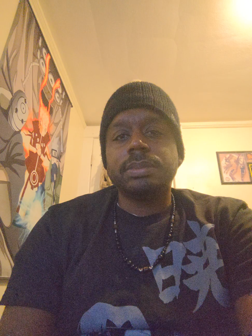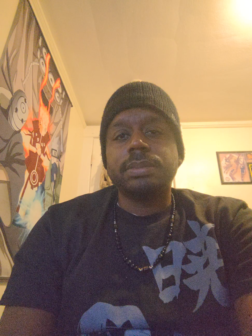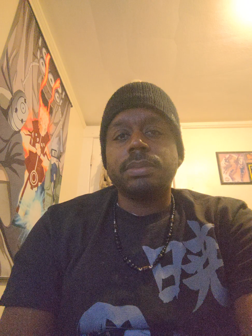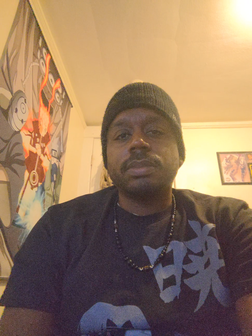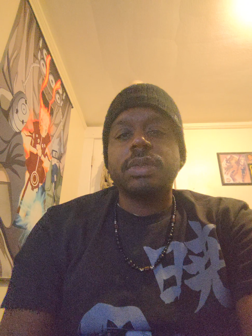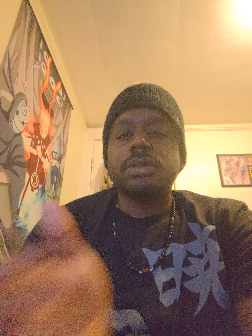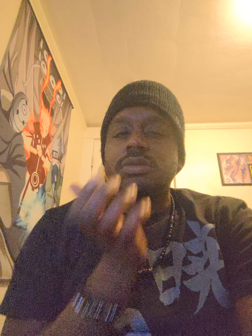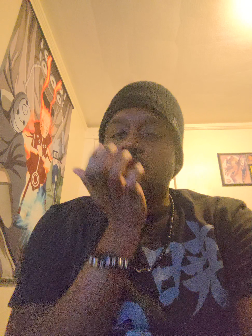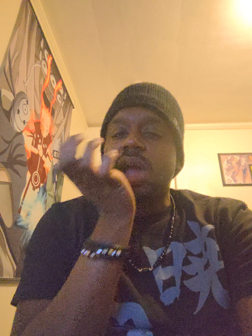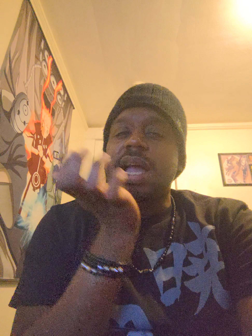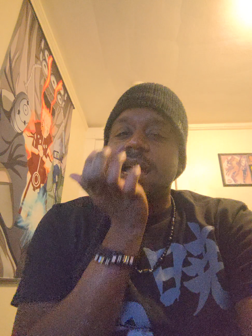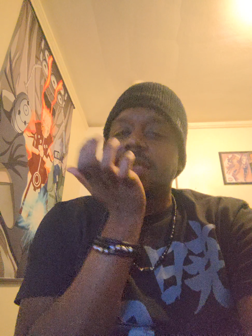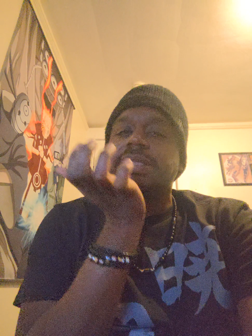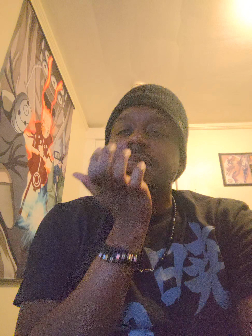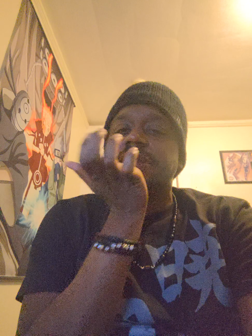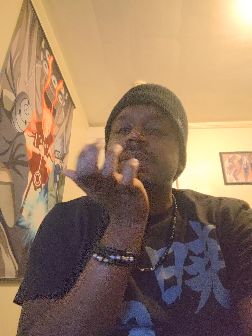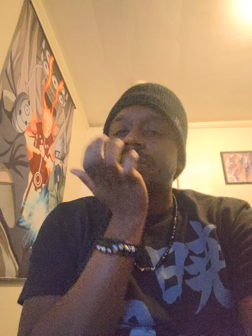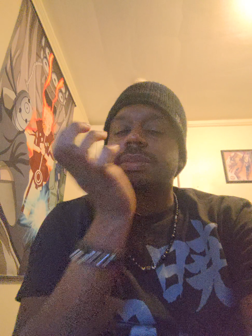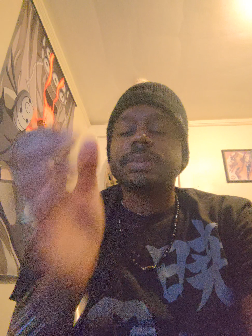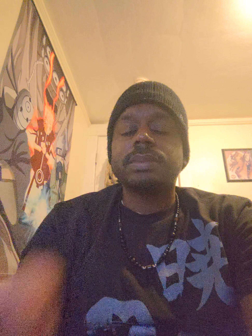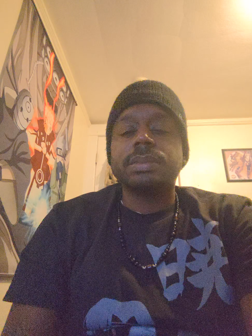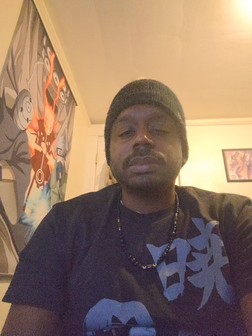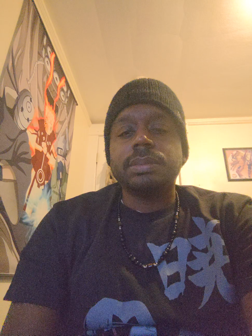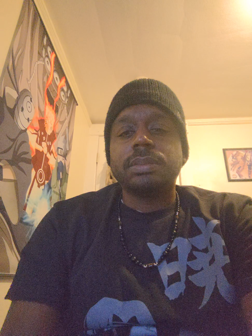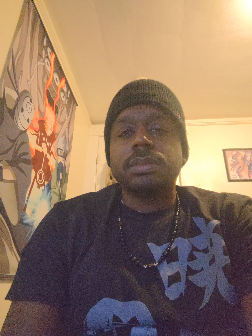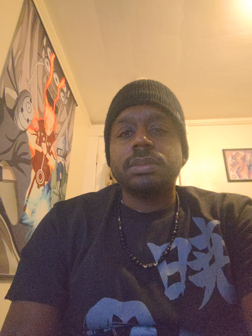grass